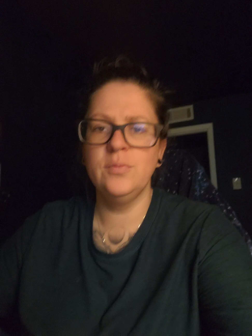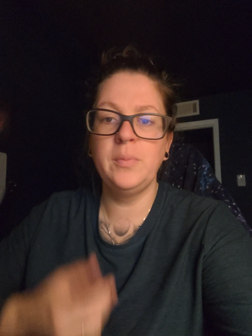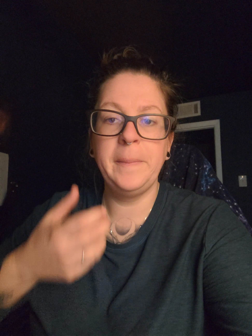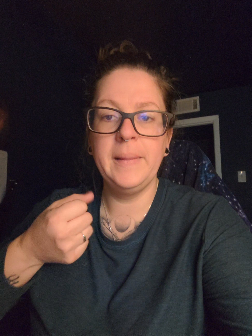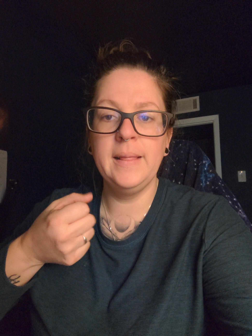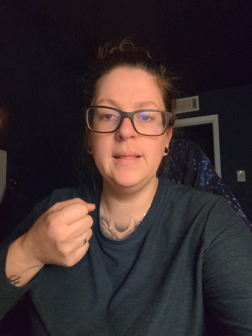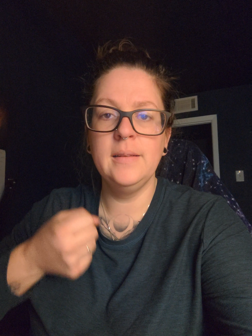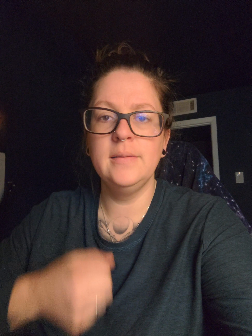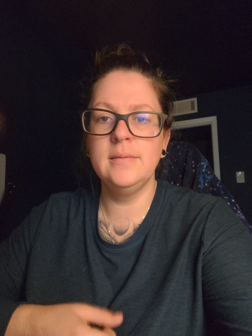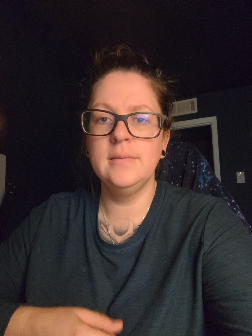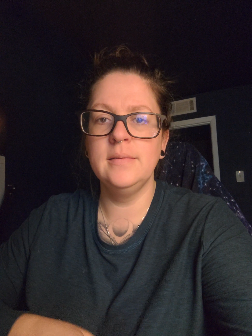milk